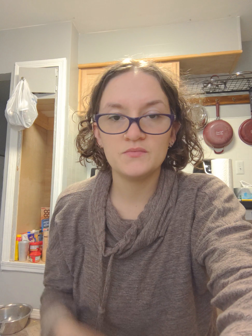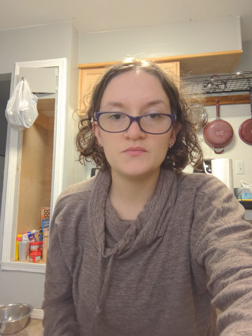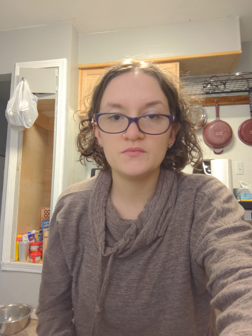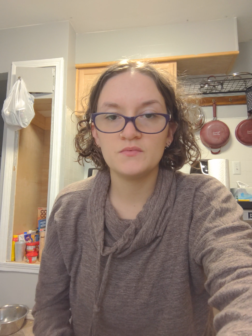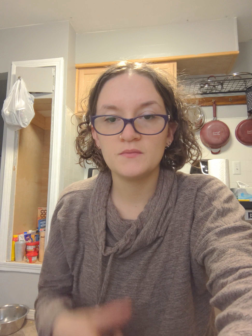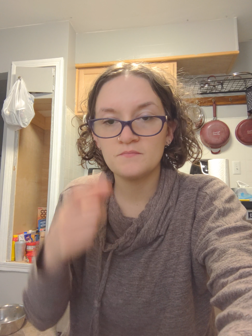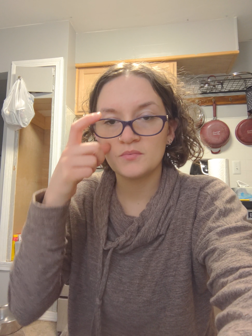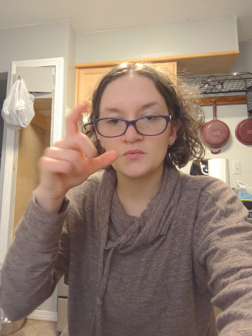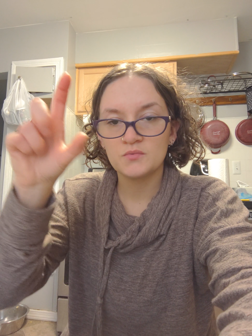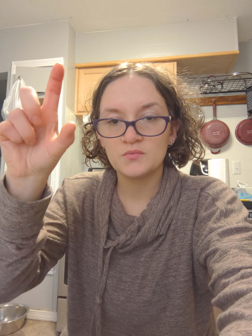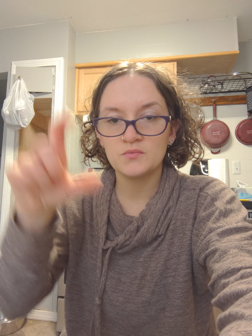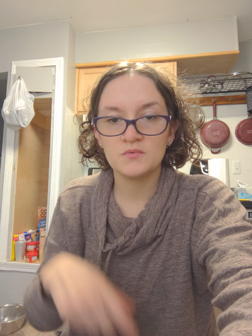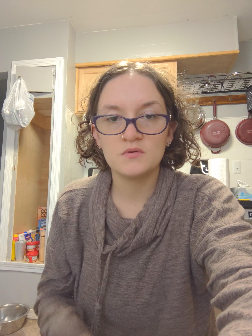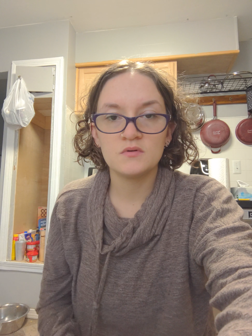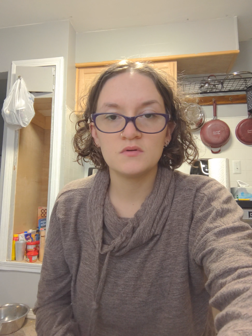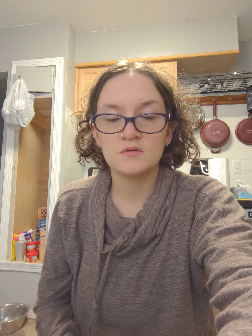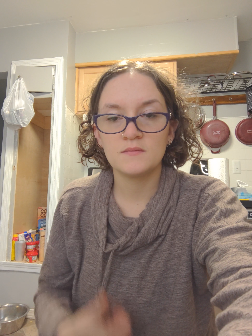moon